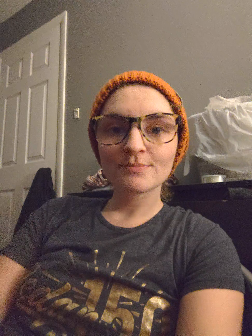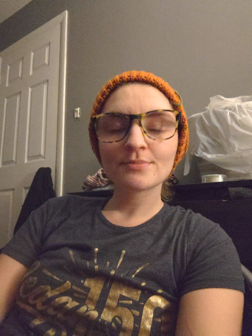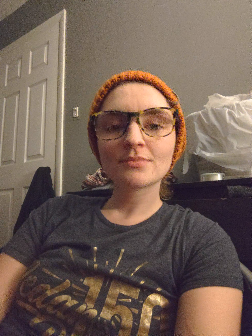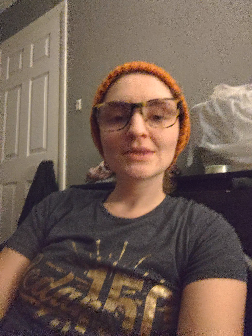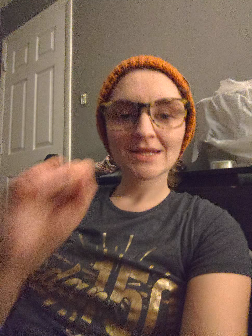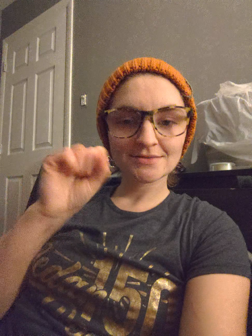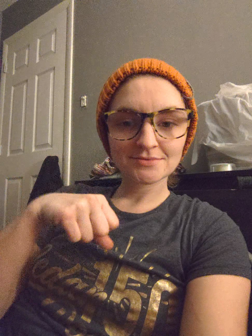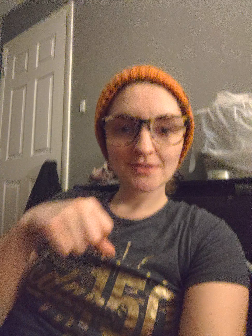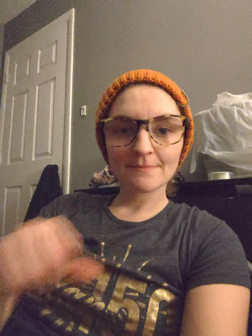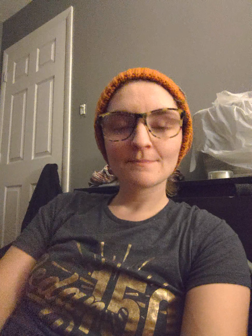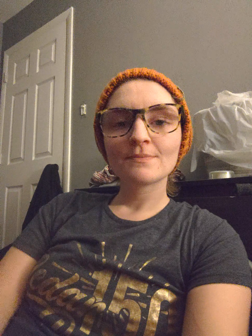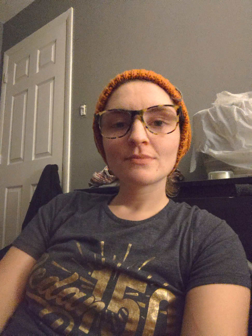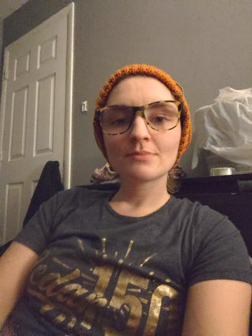can